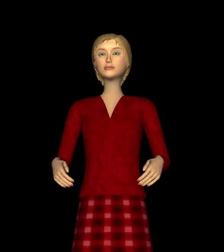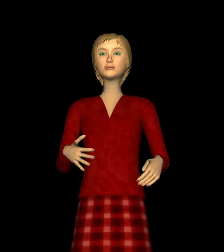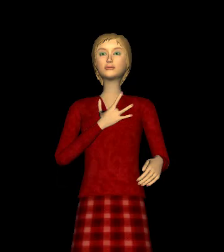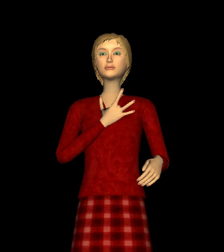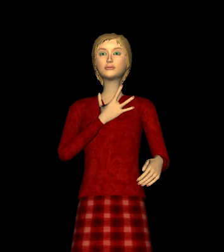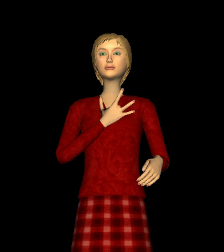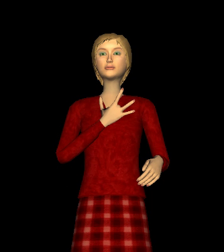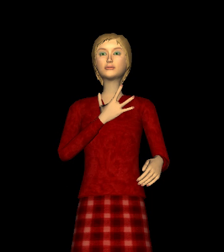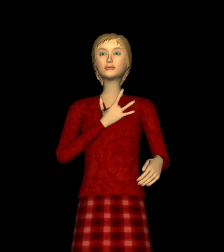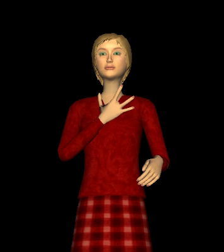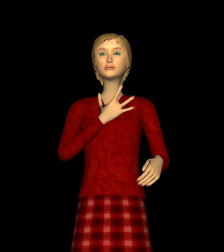قلب